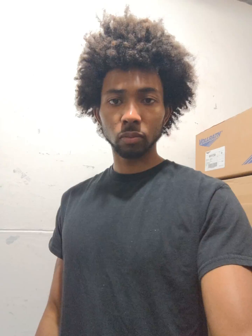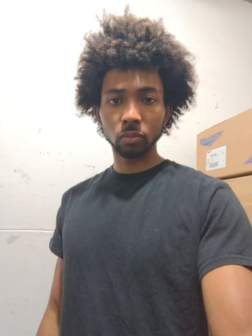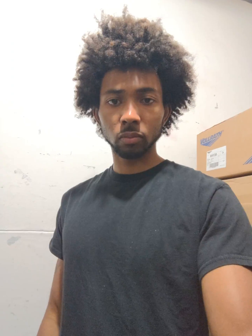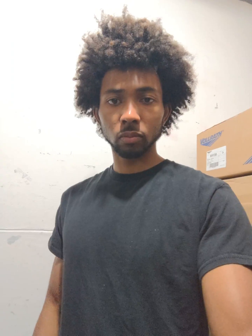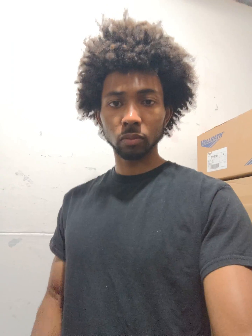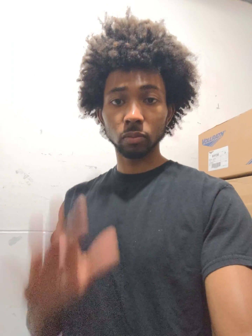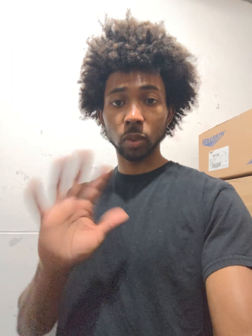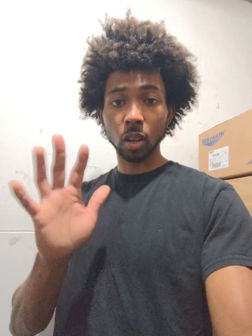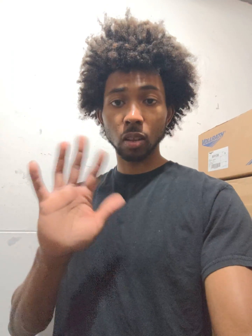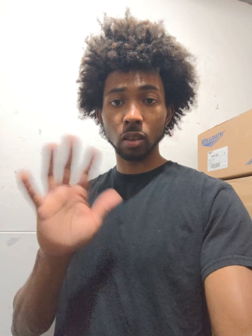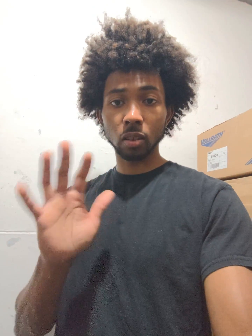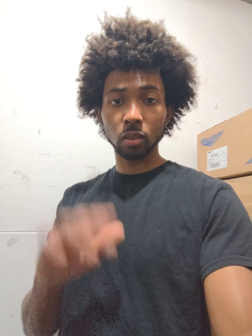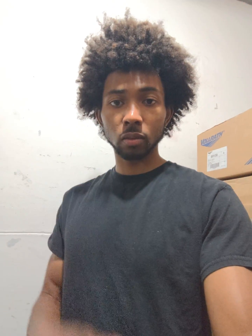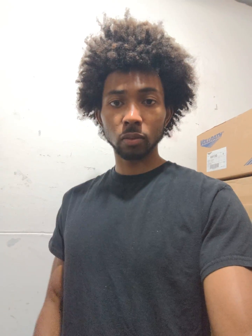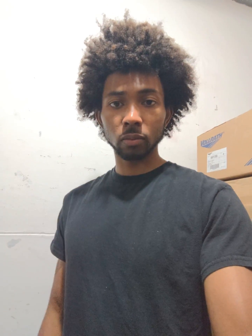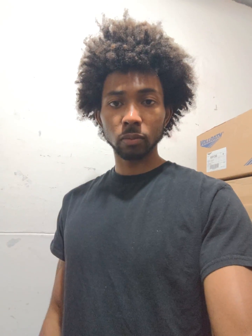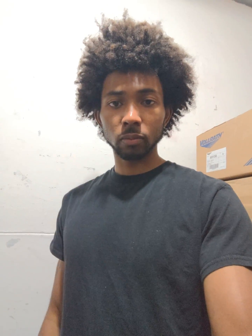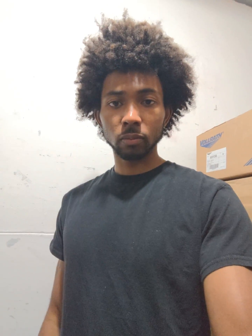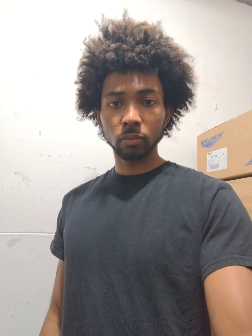hi